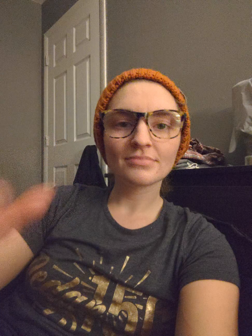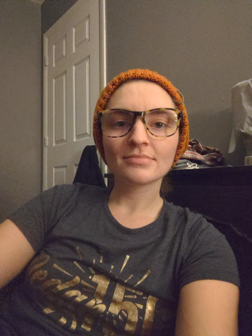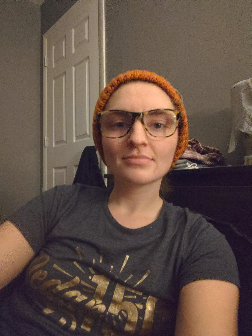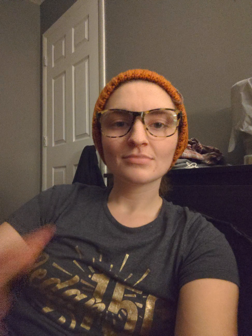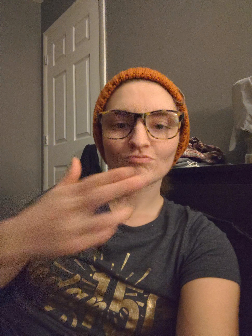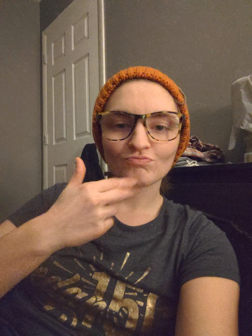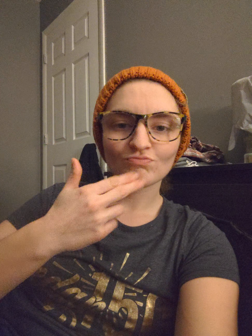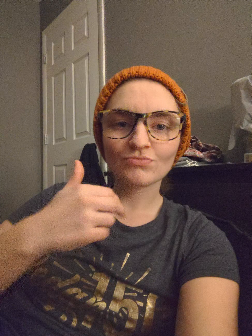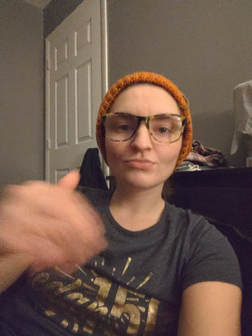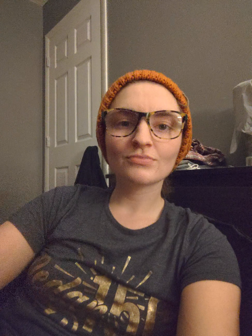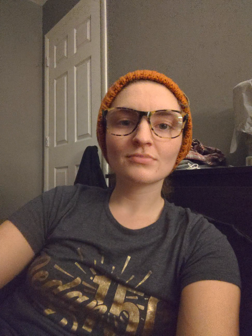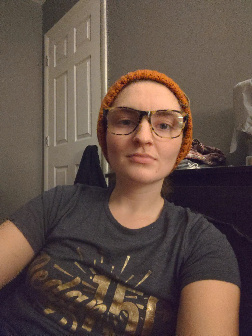cute